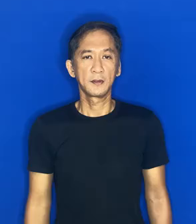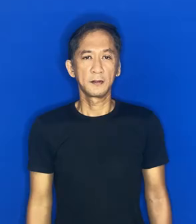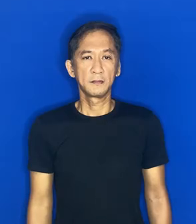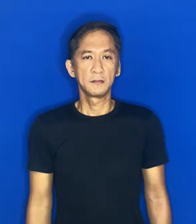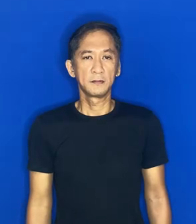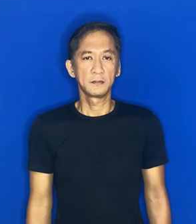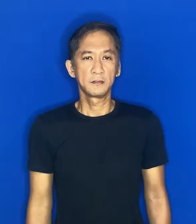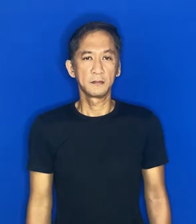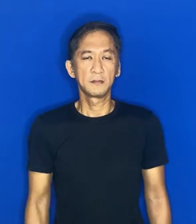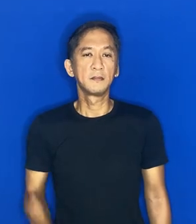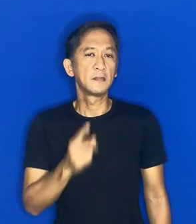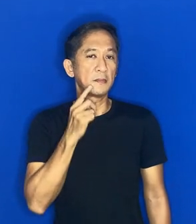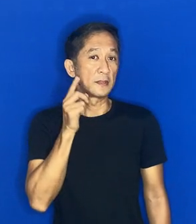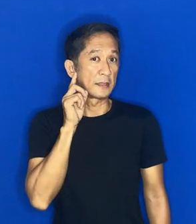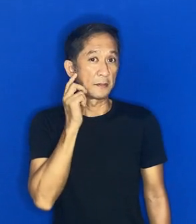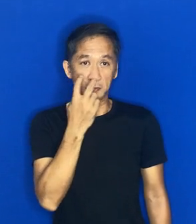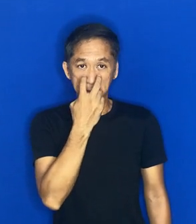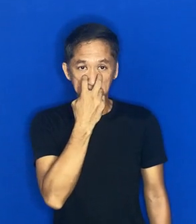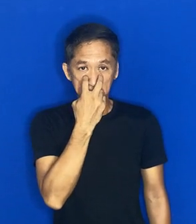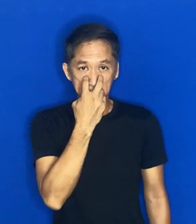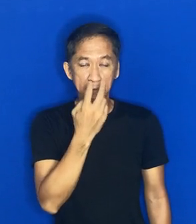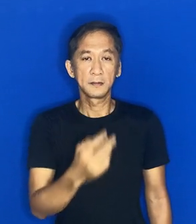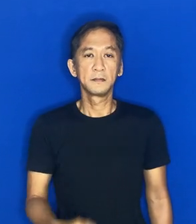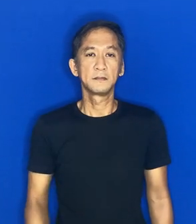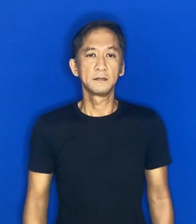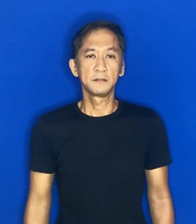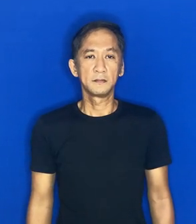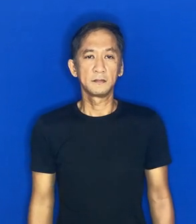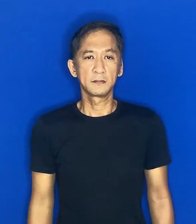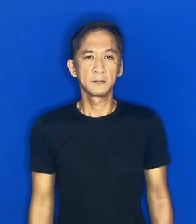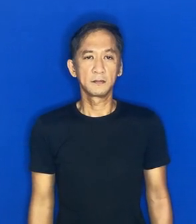deaf blind